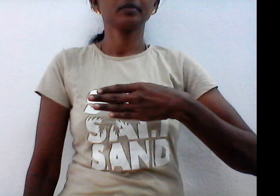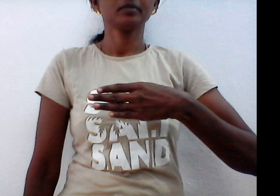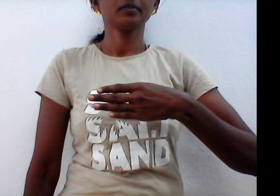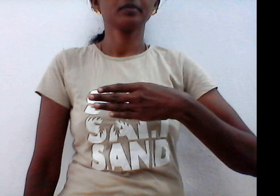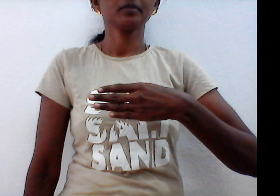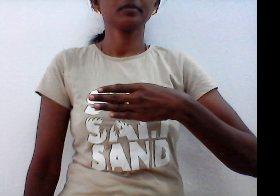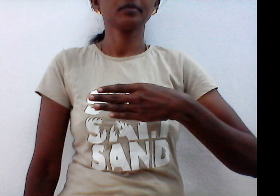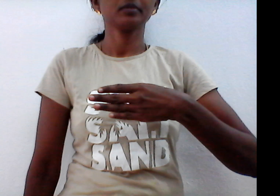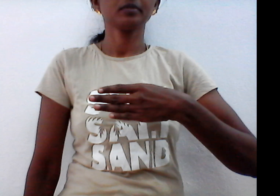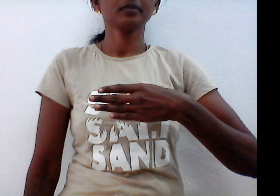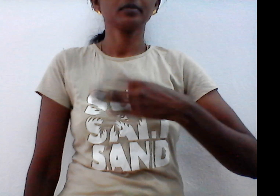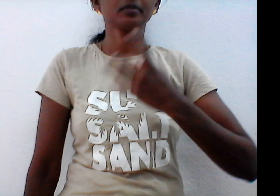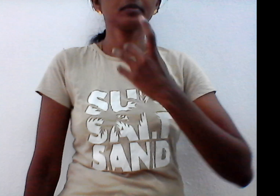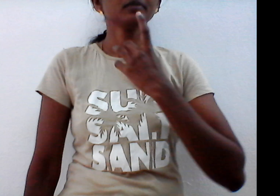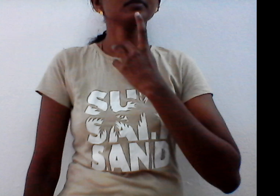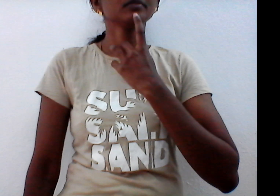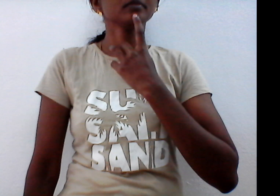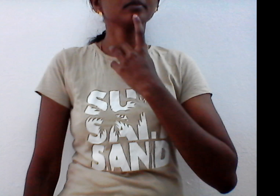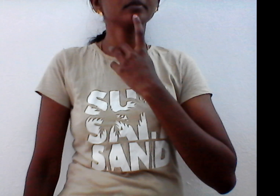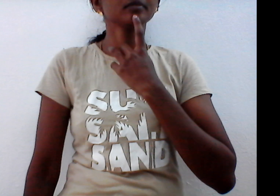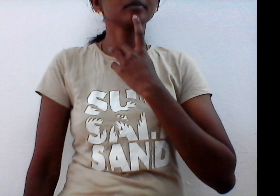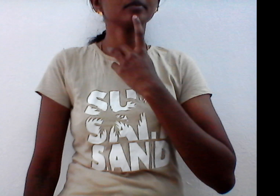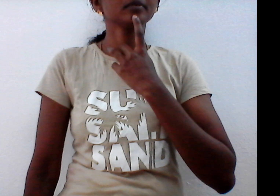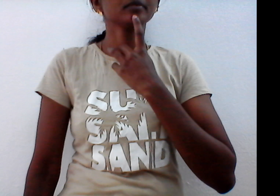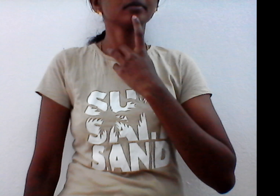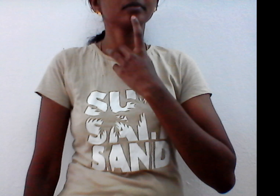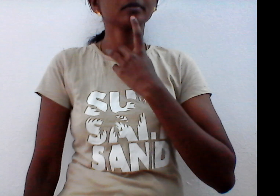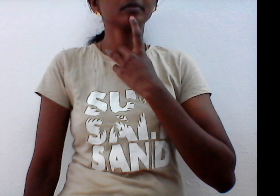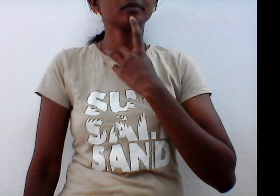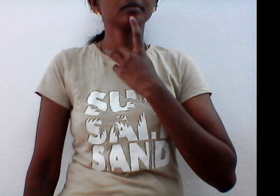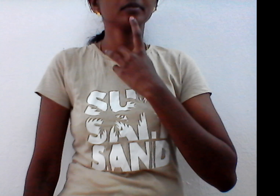അം